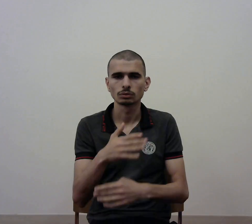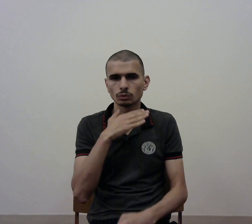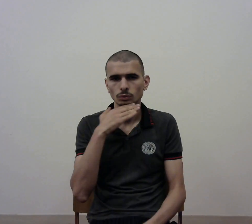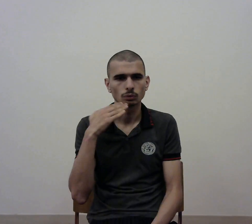çox